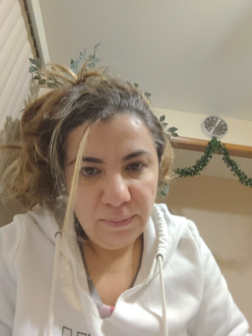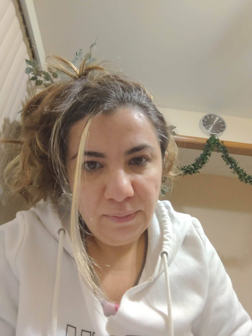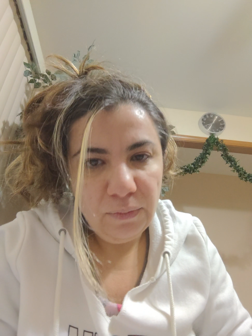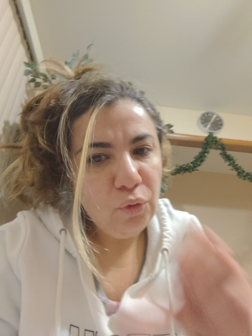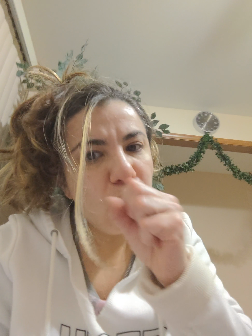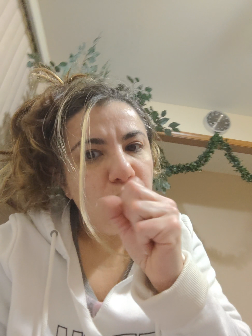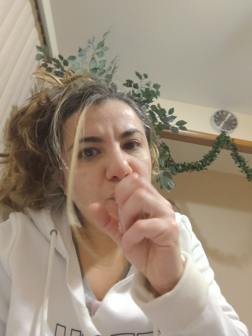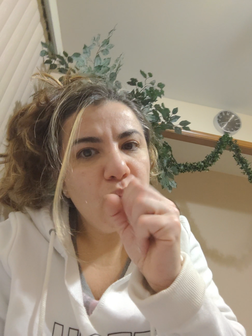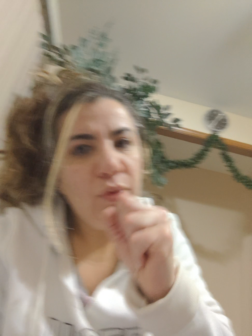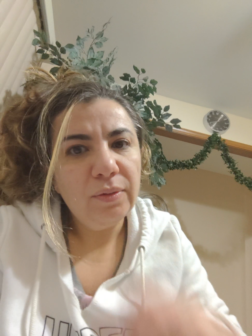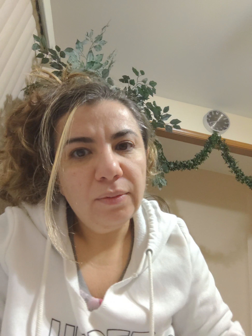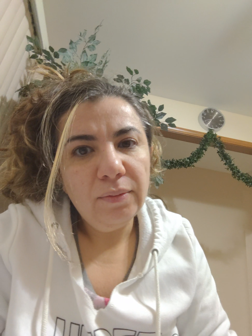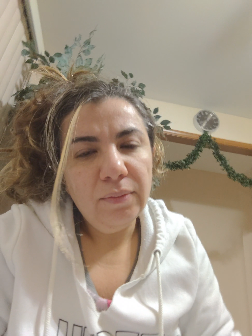orange